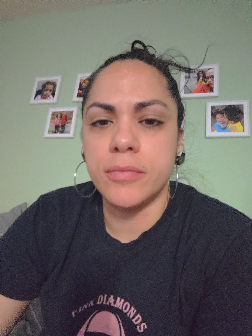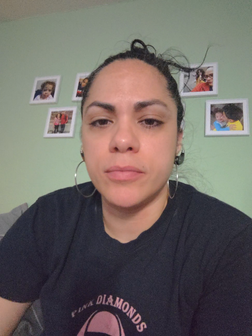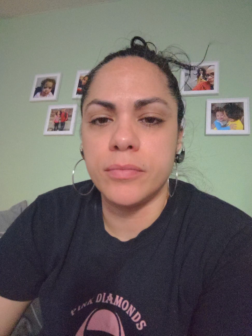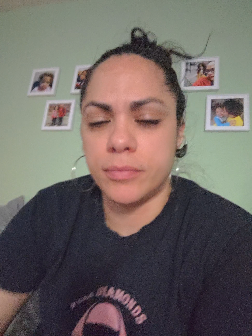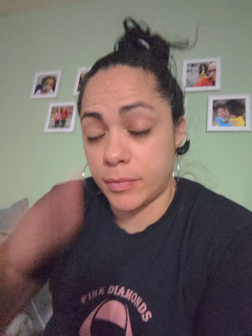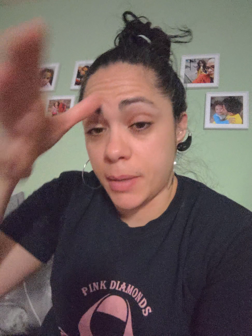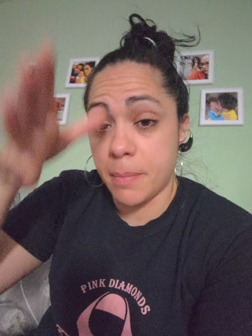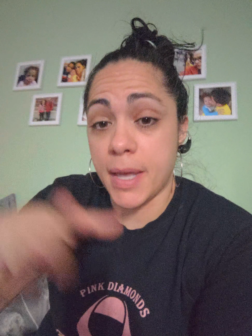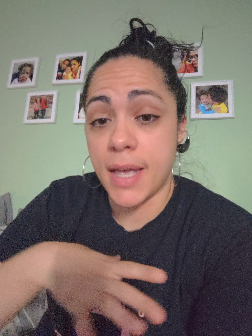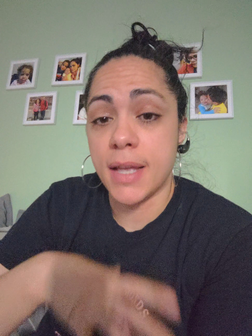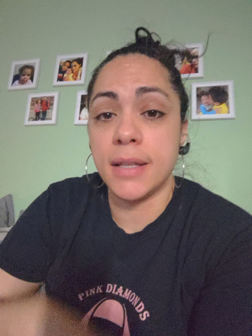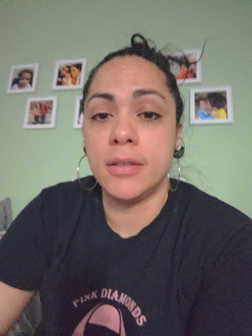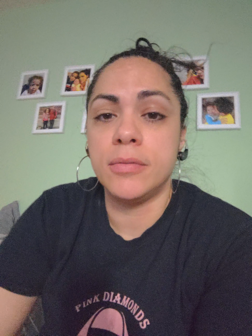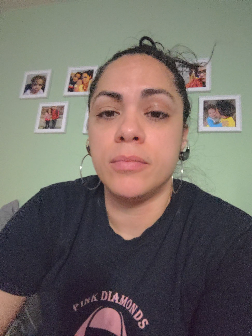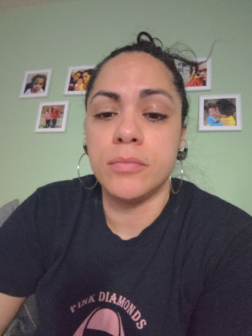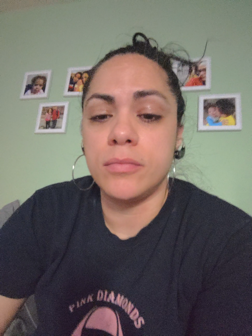man